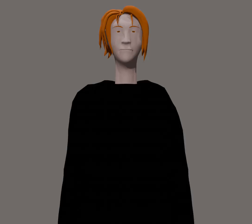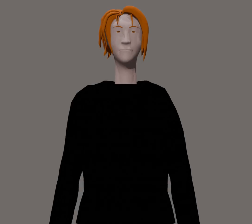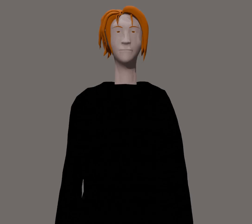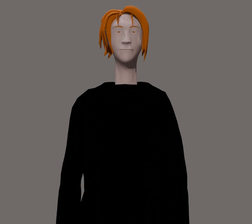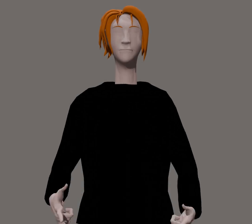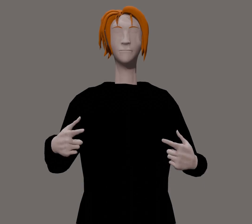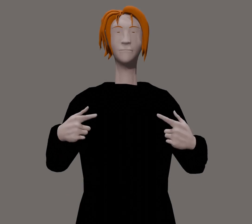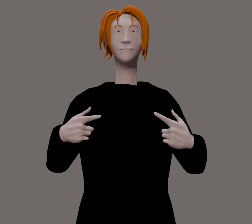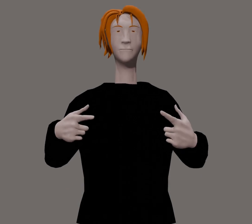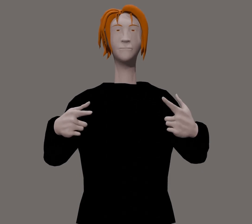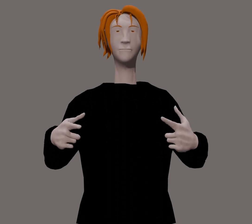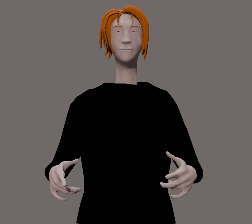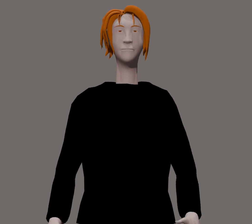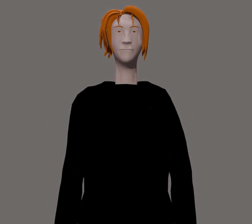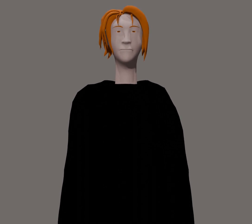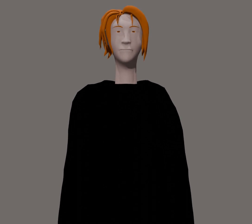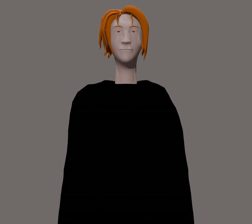Bust Male